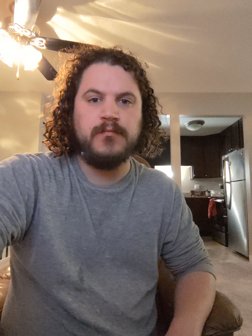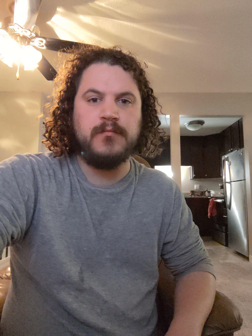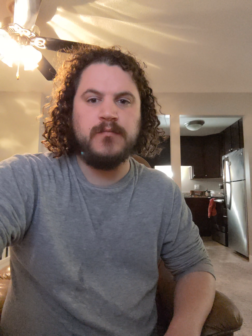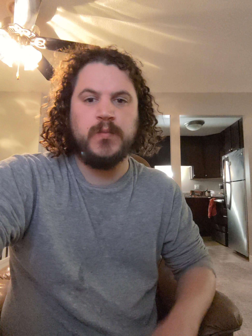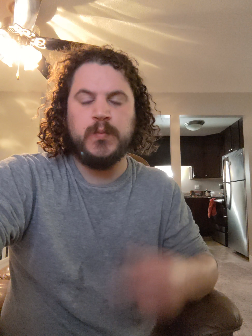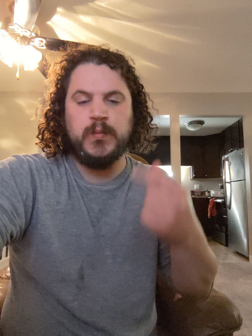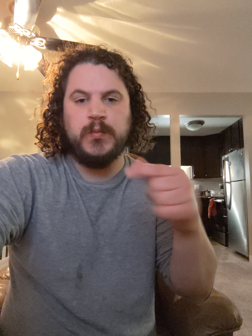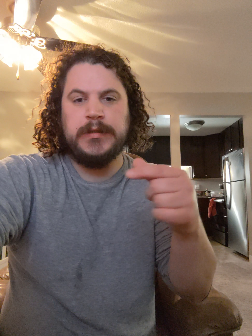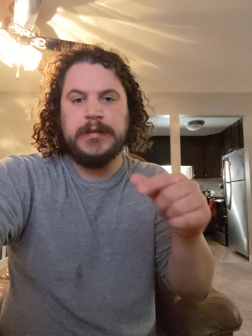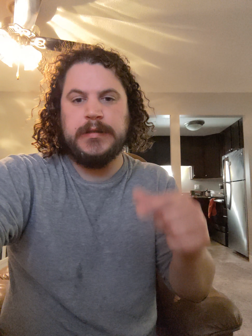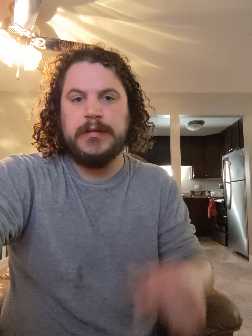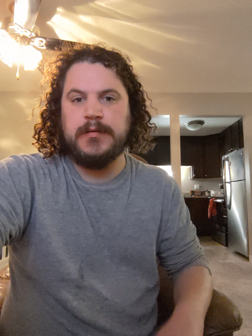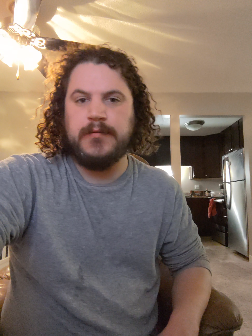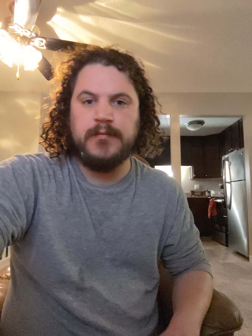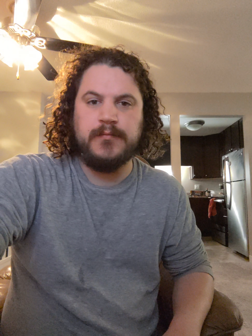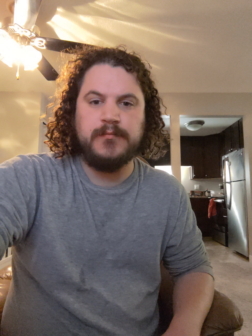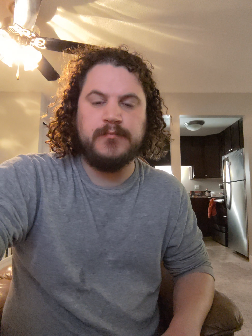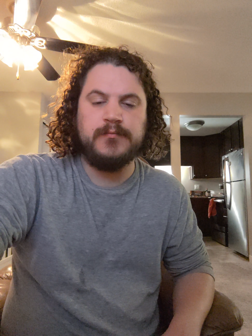green